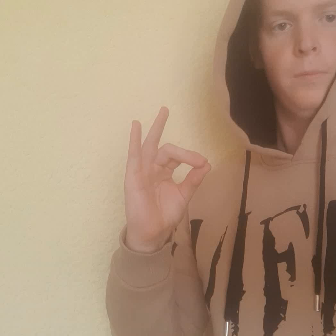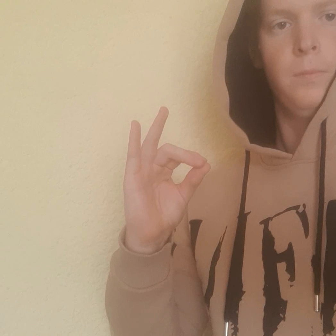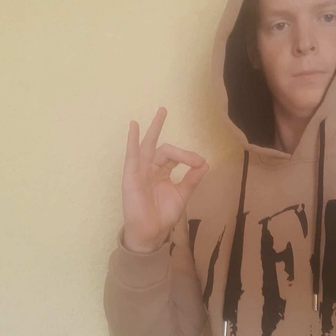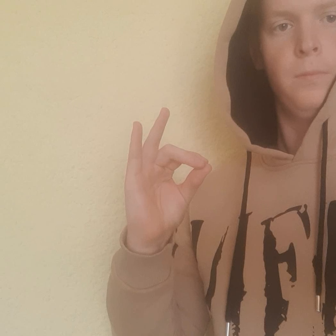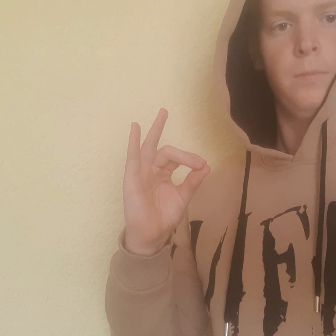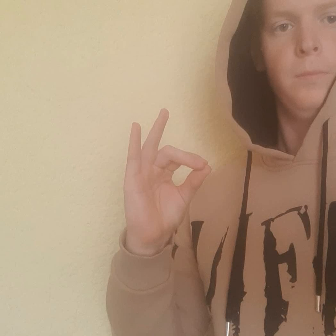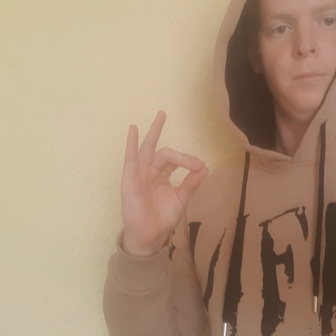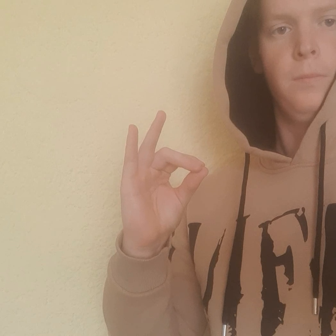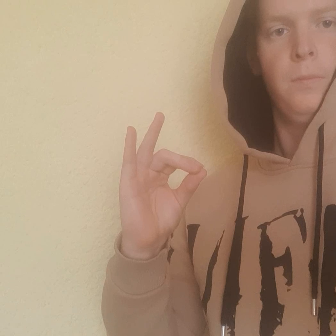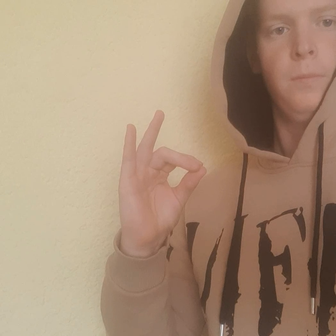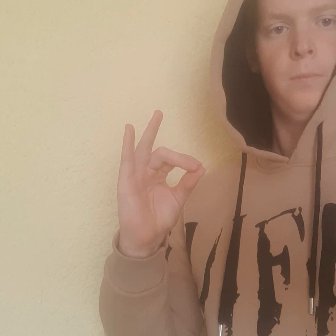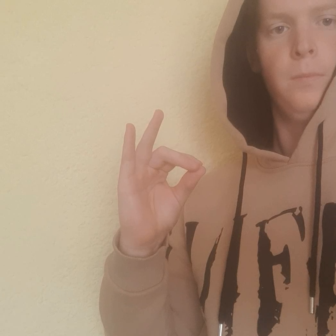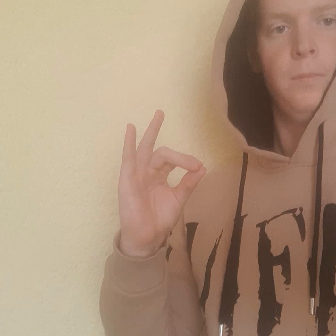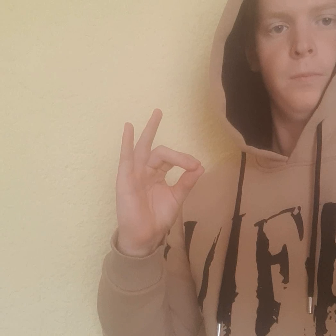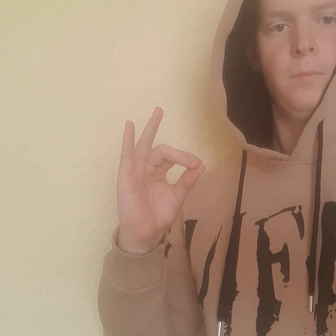И